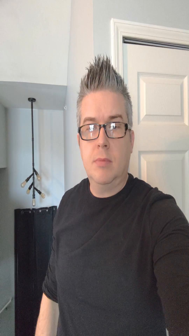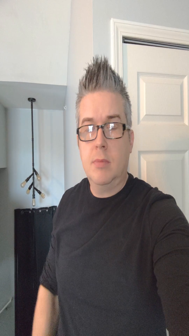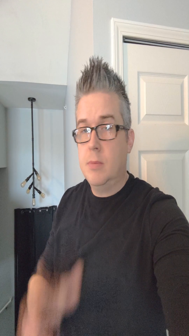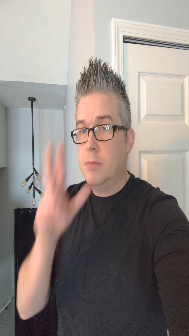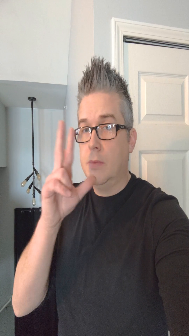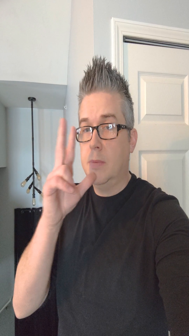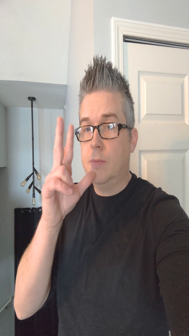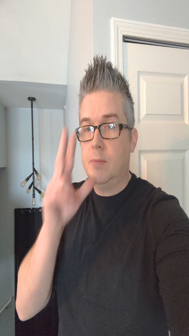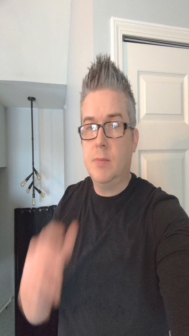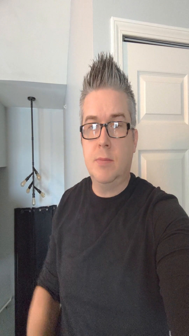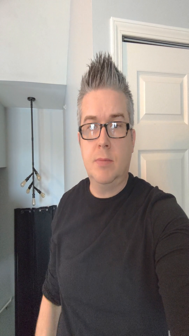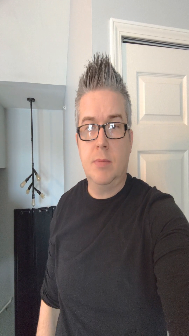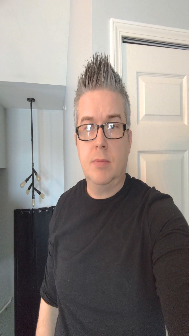hen